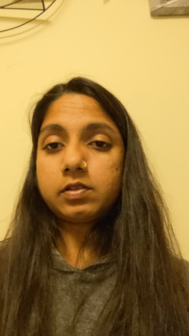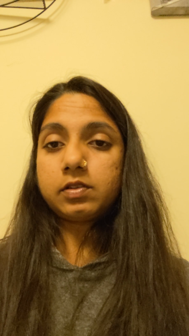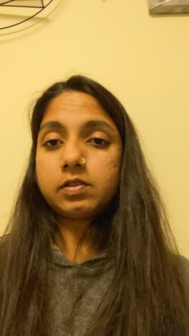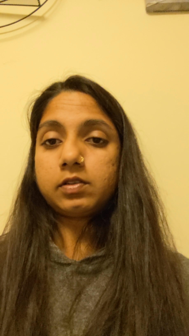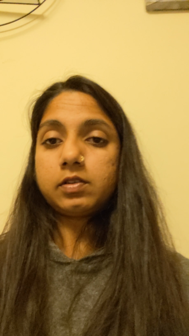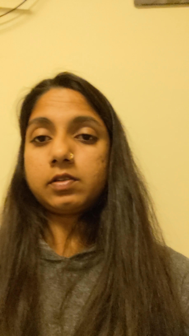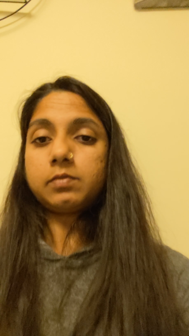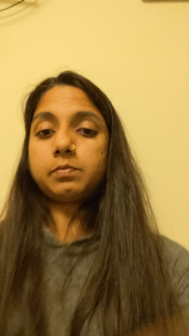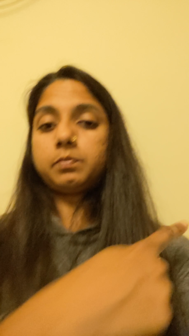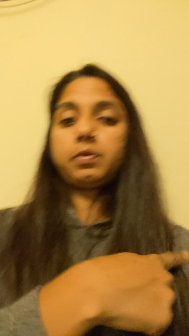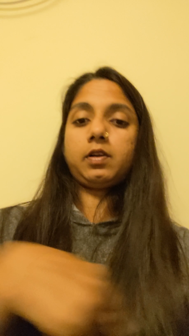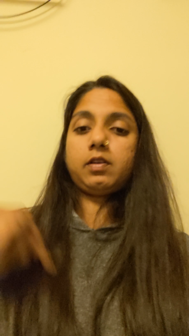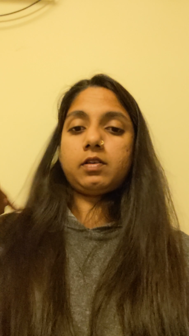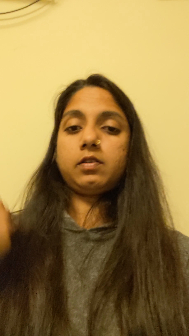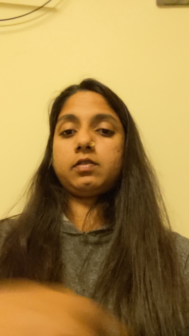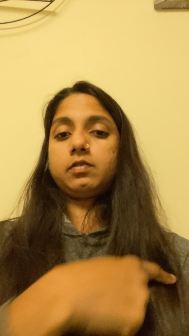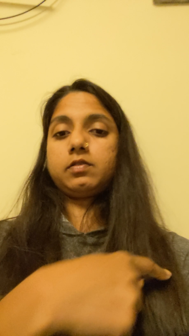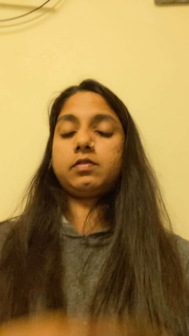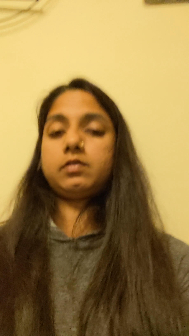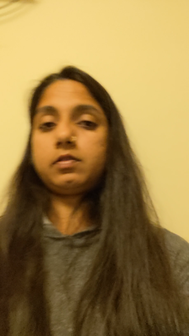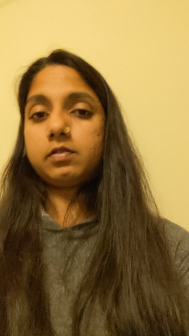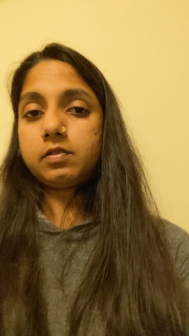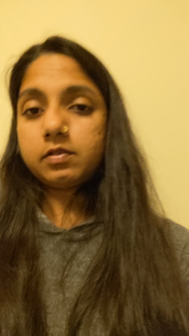bib